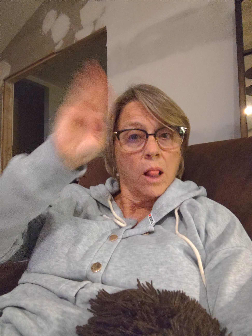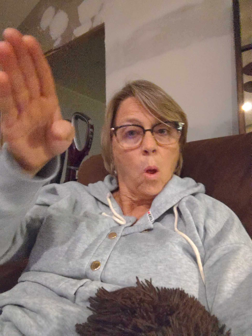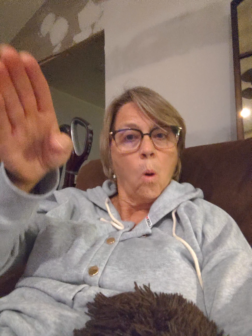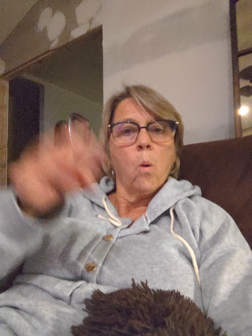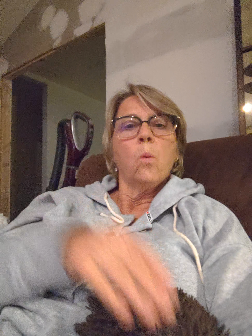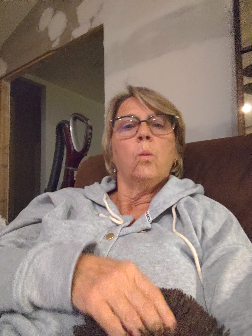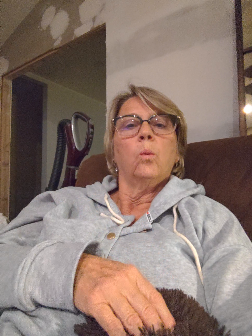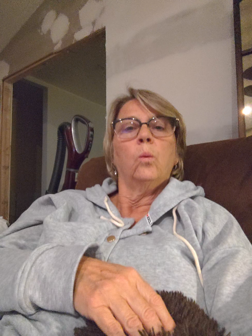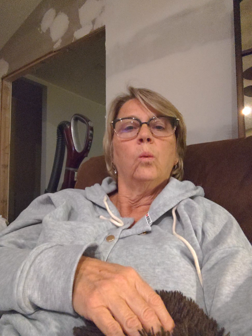hello